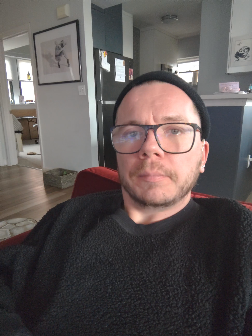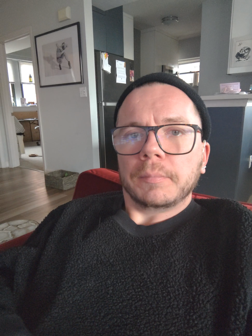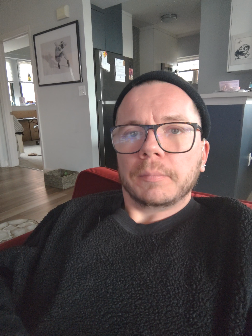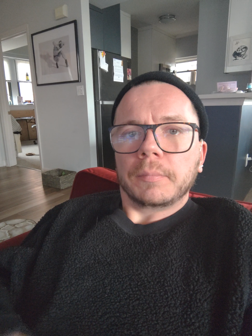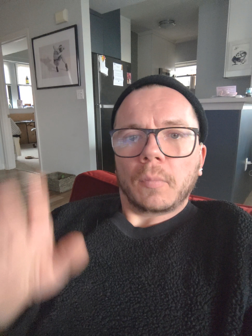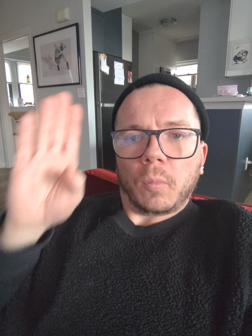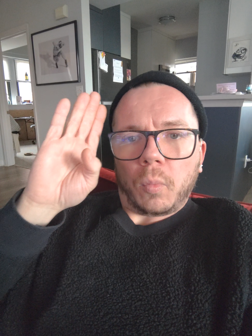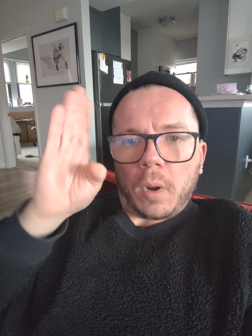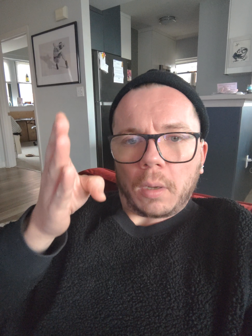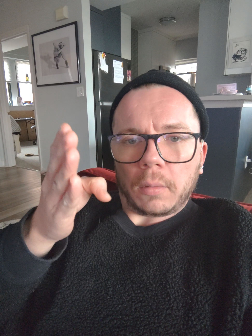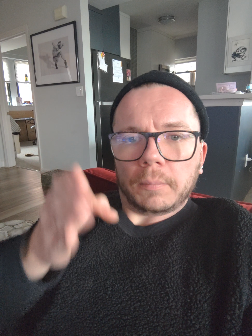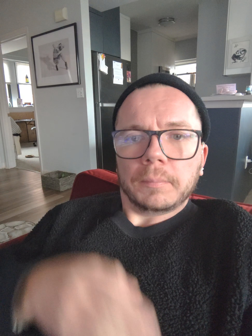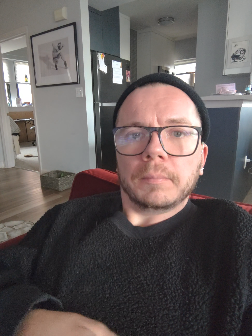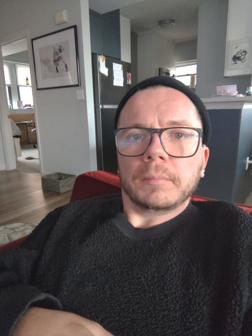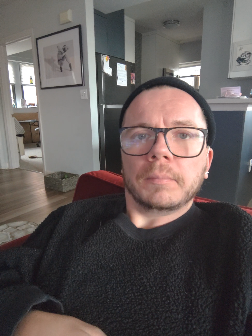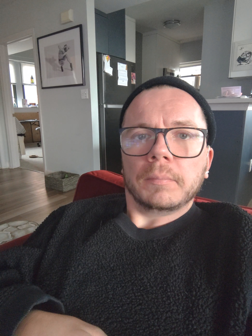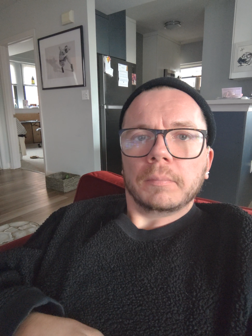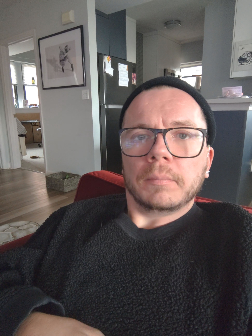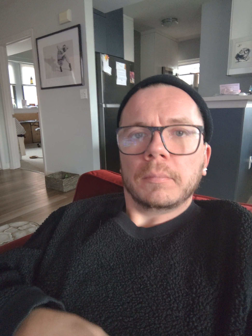will